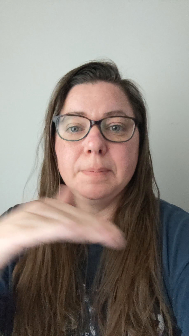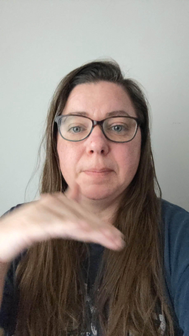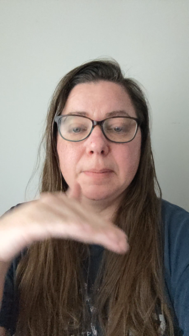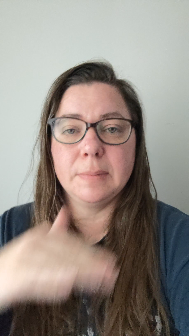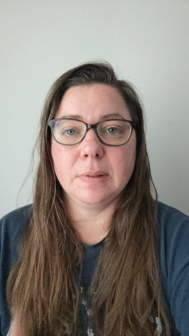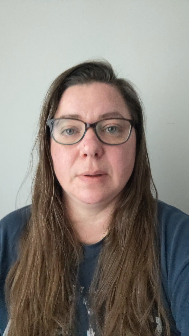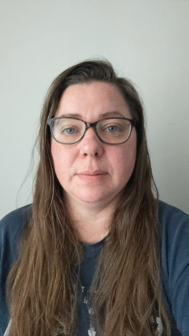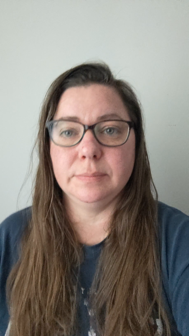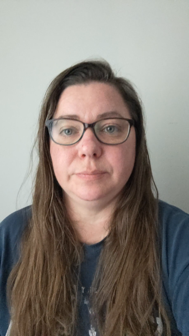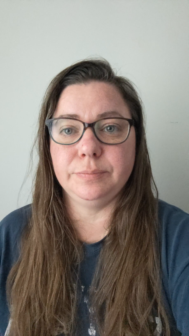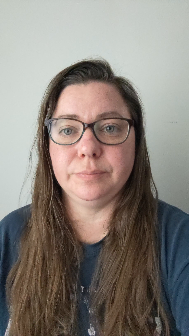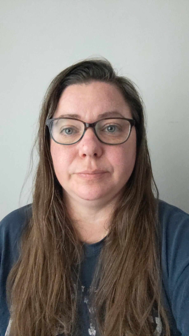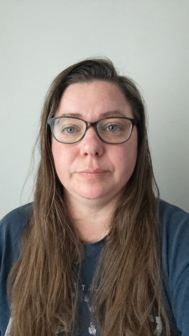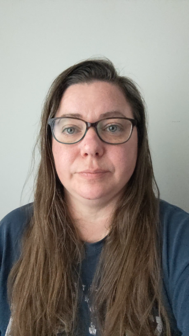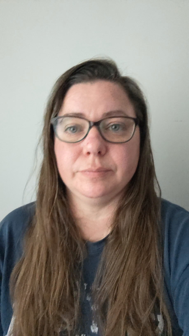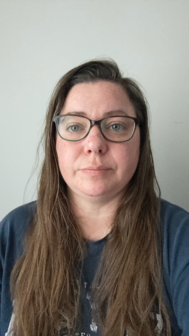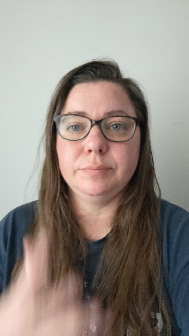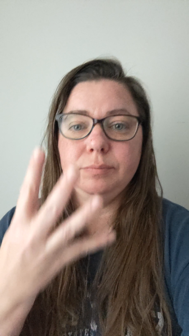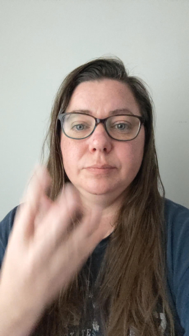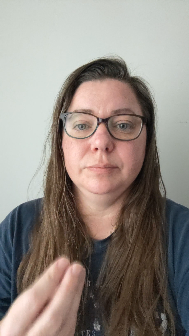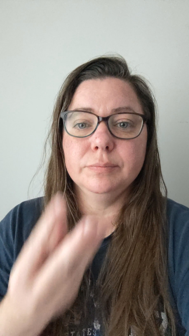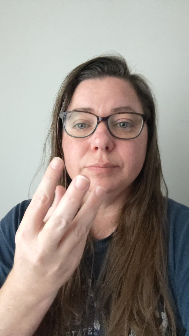gentle